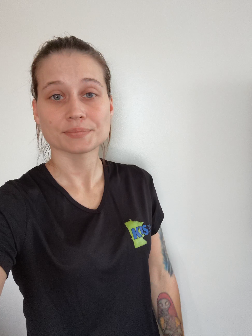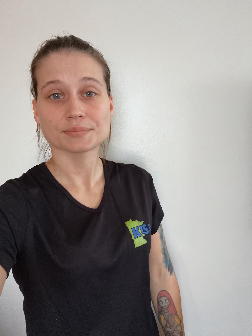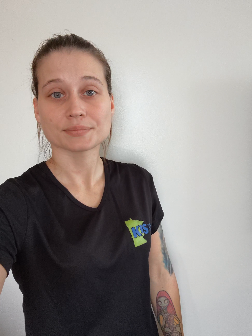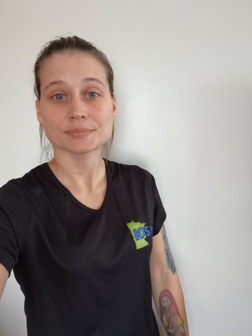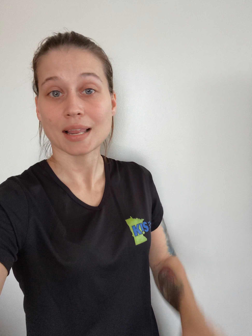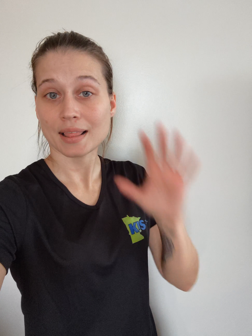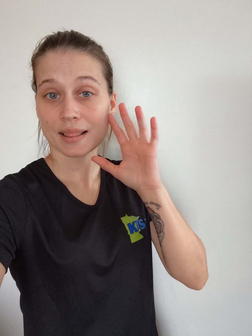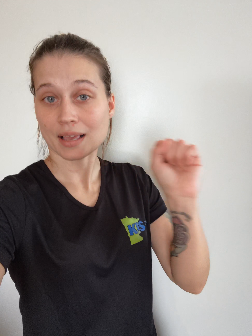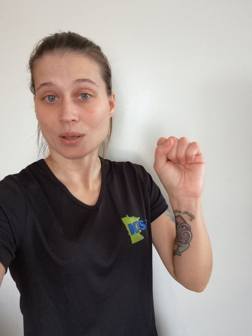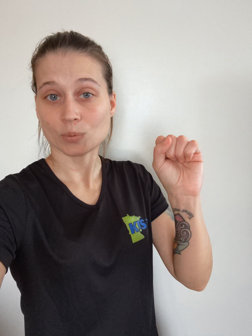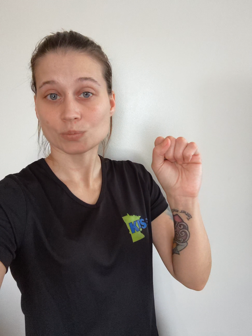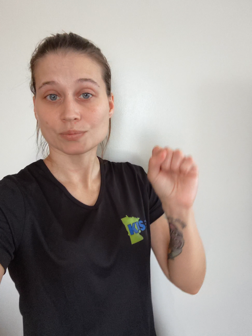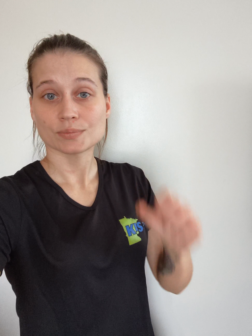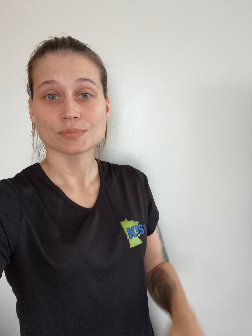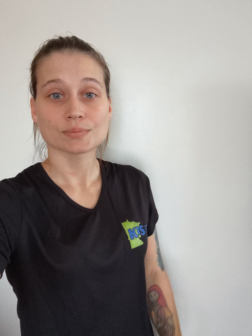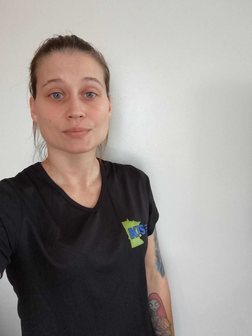loud